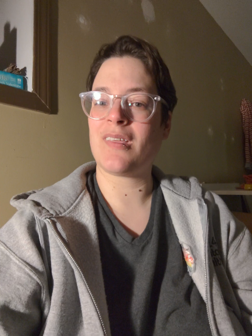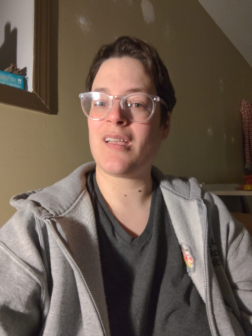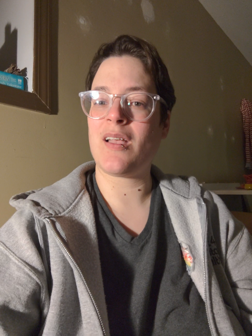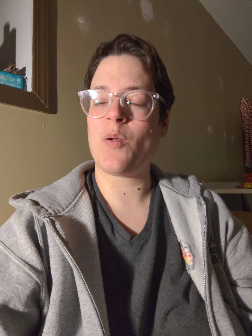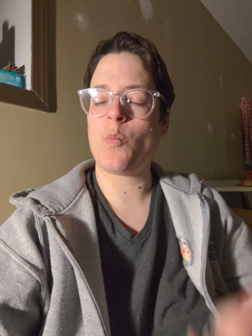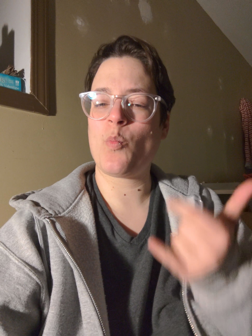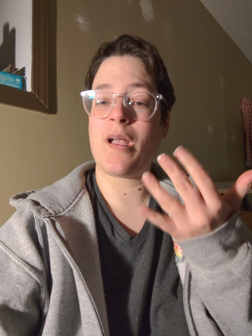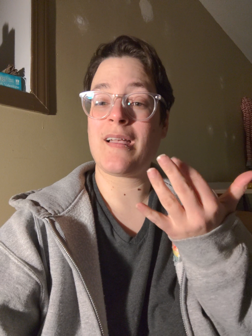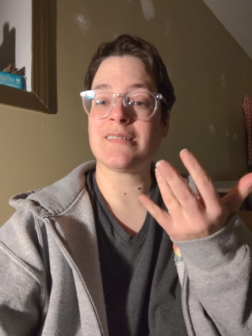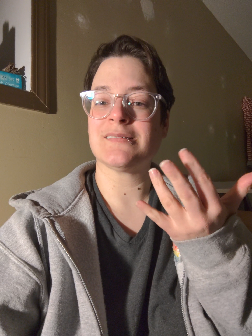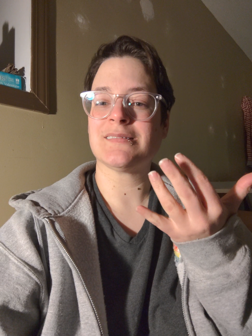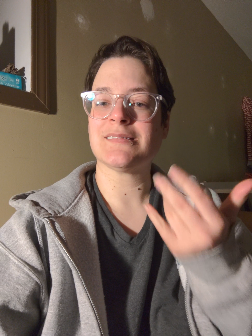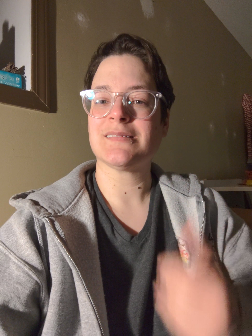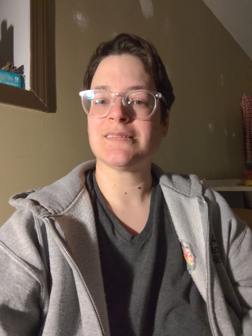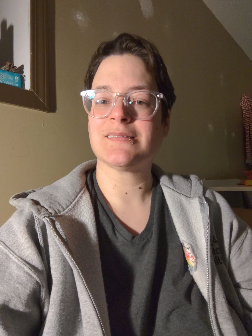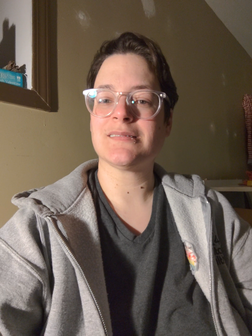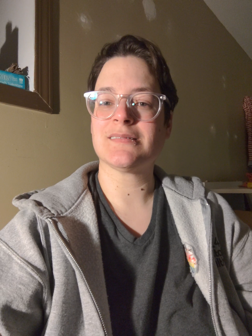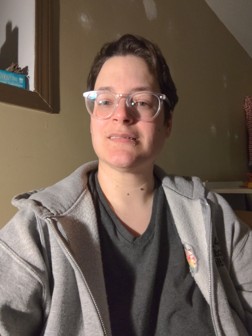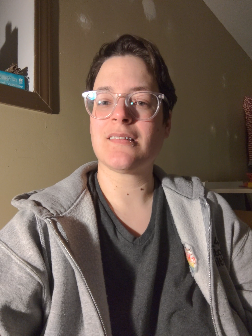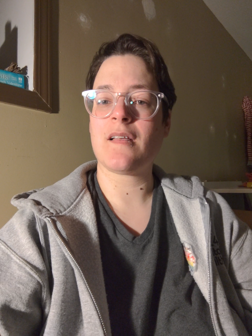wait